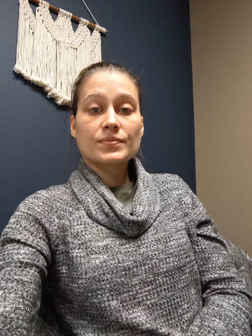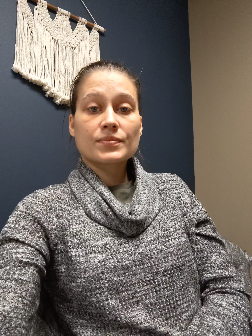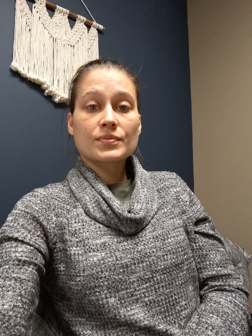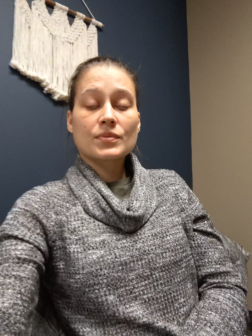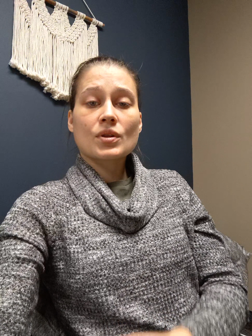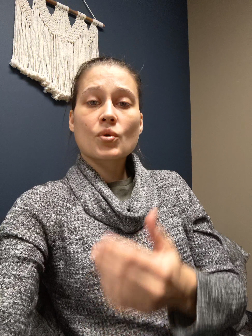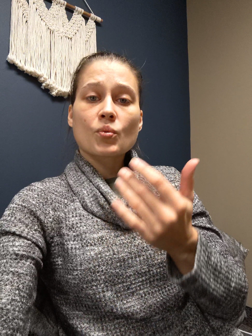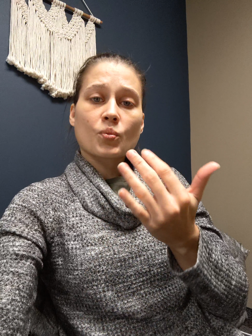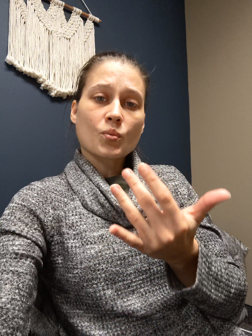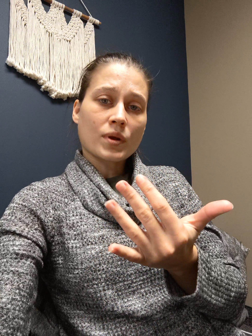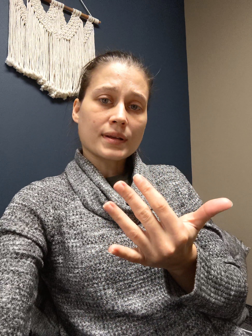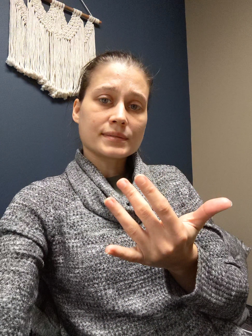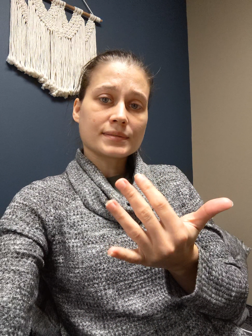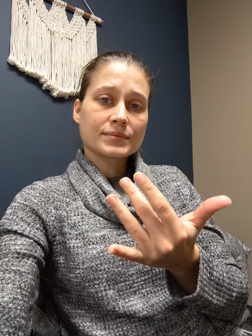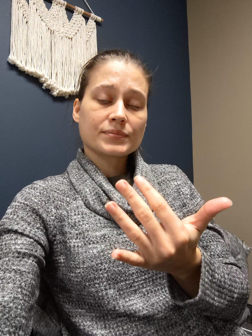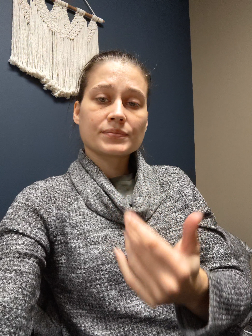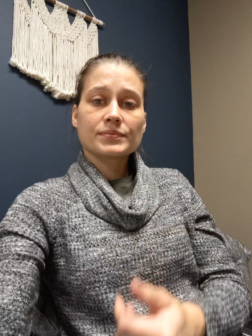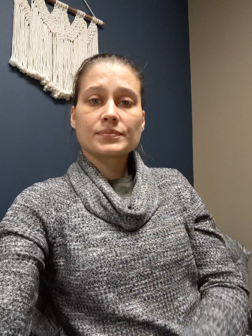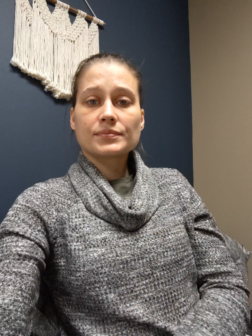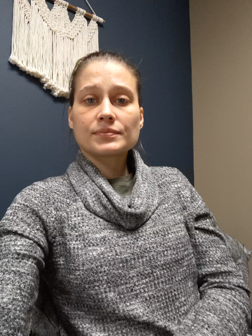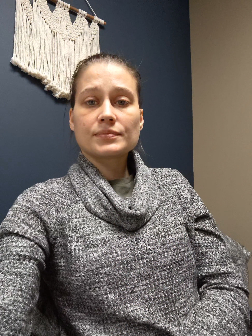wait